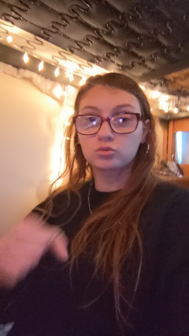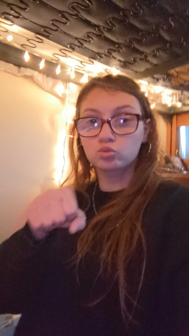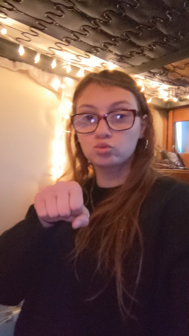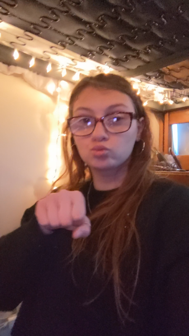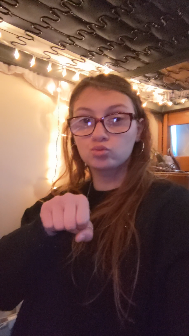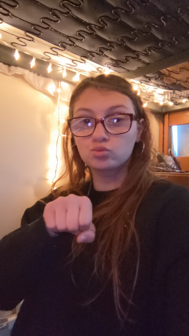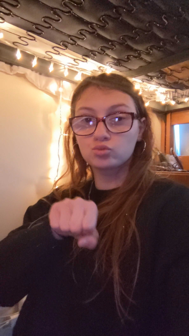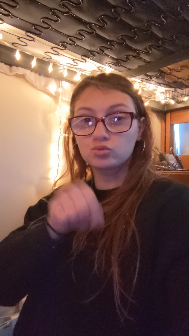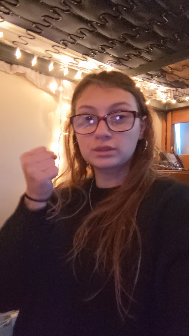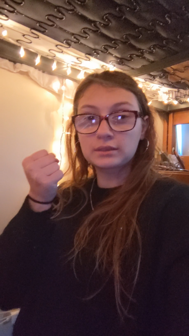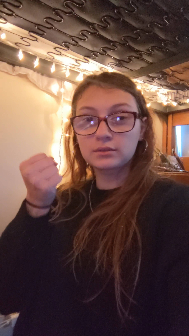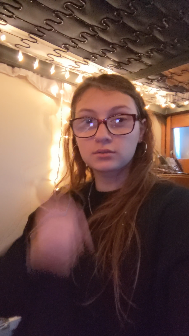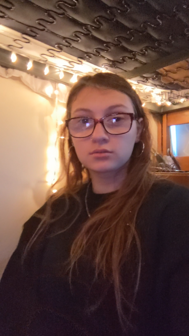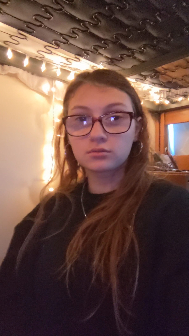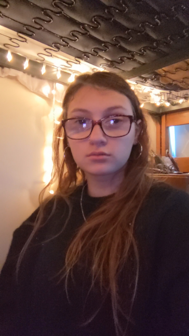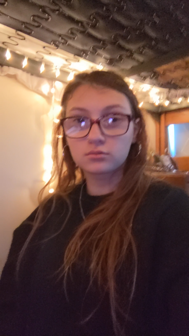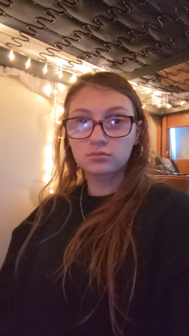break